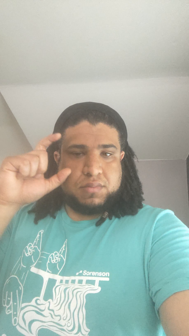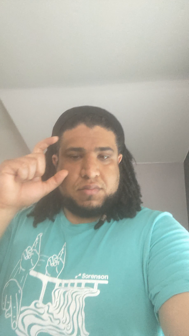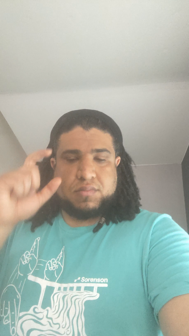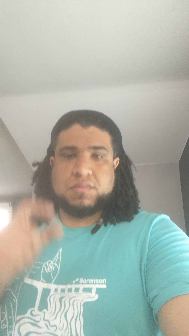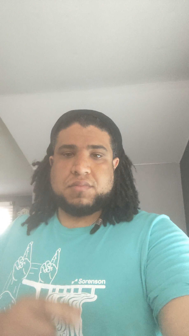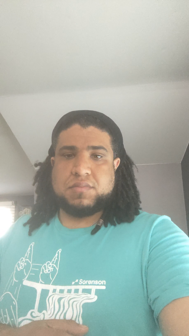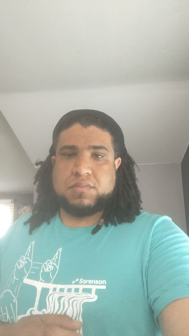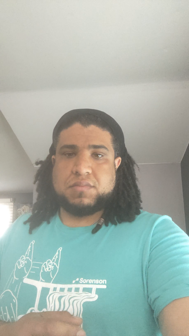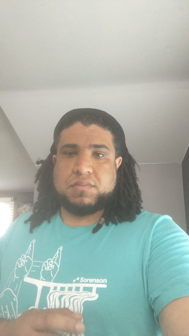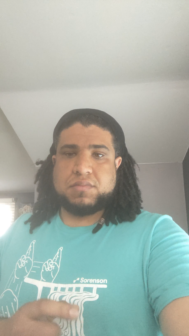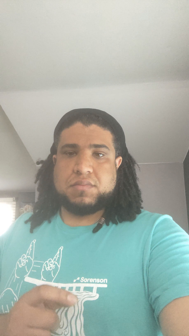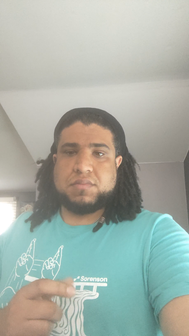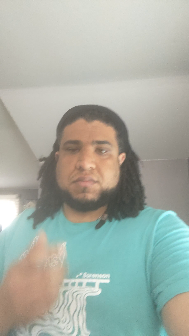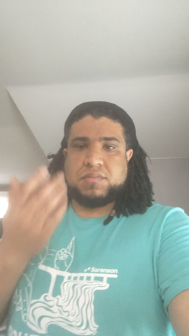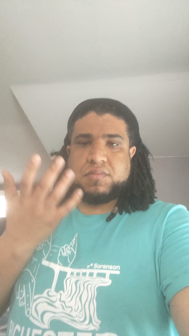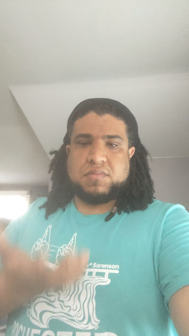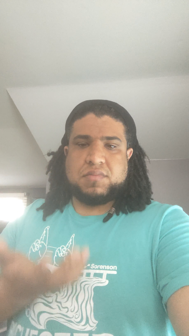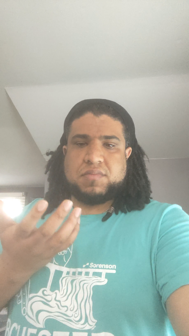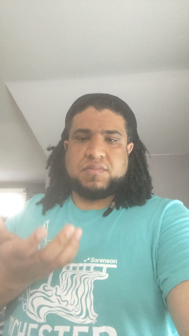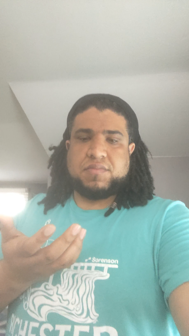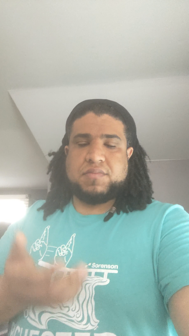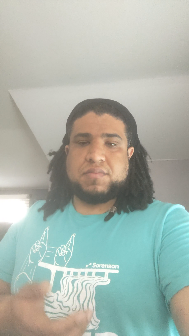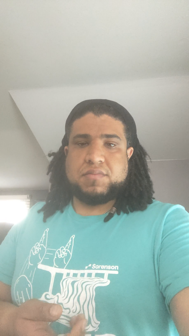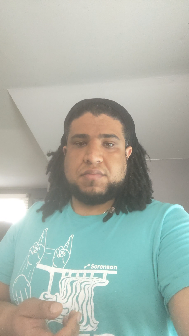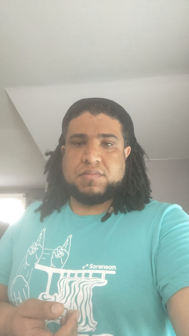heavy